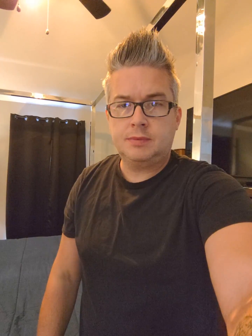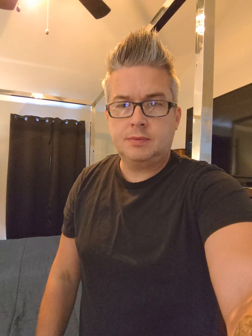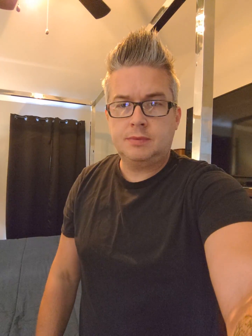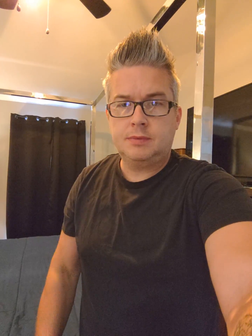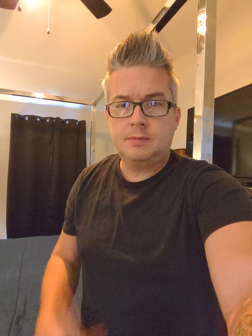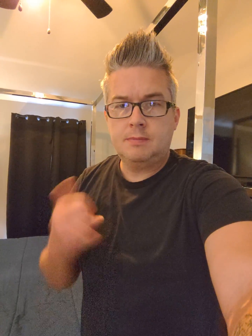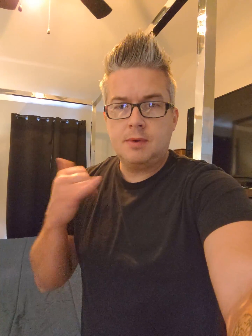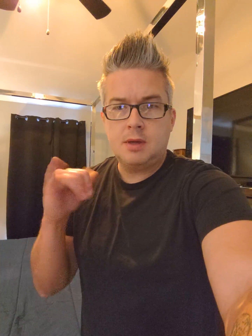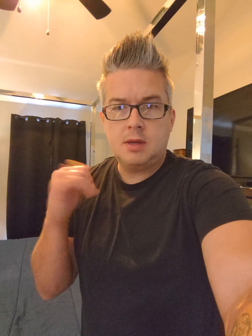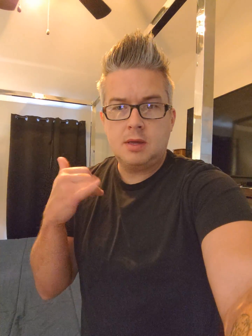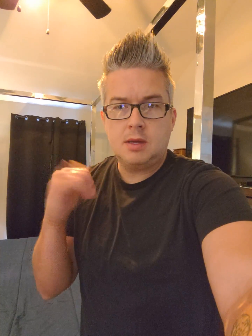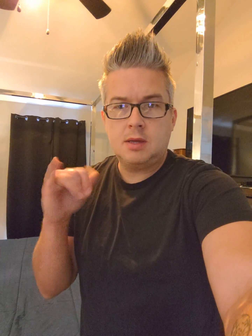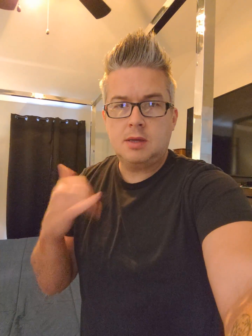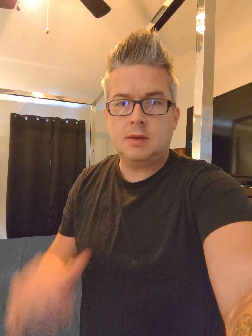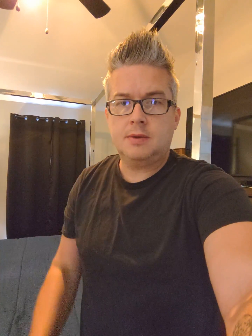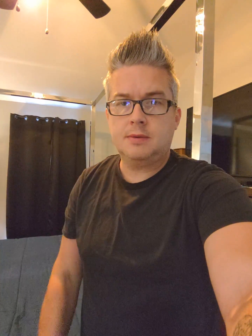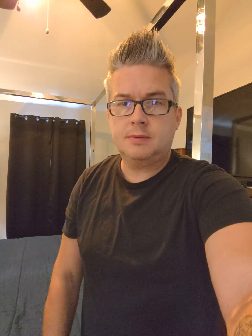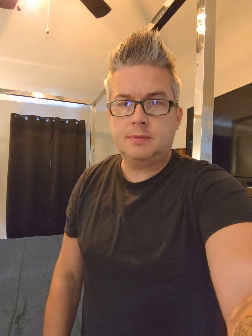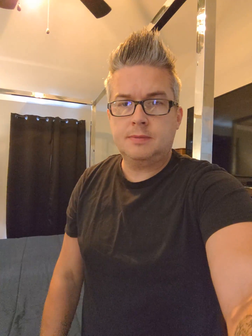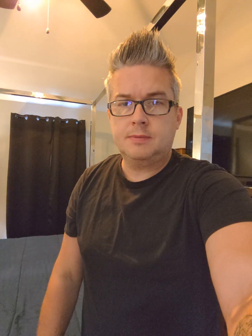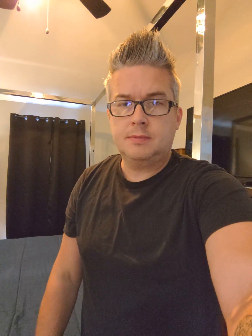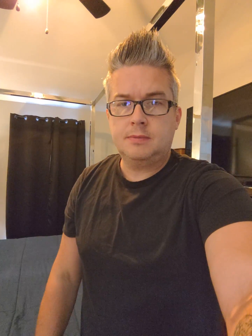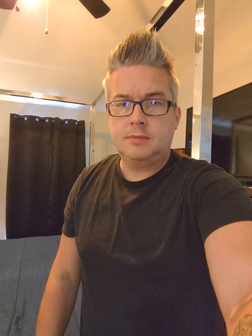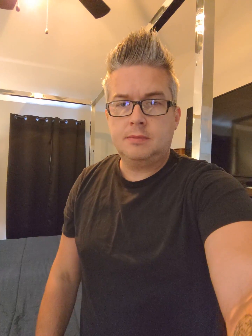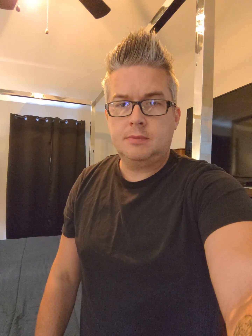party